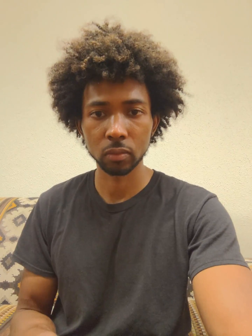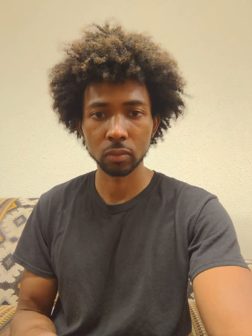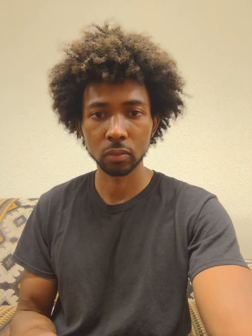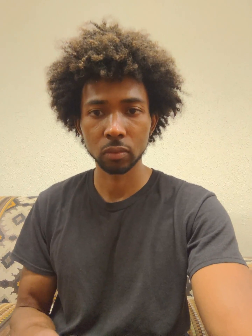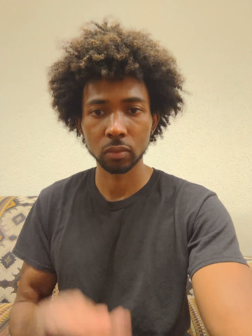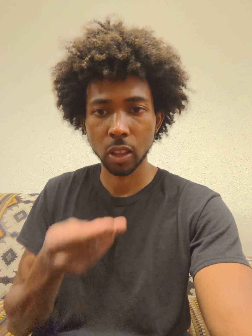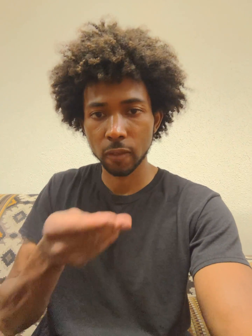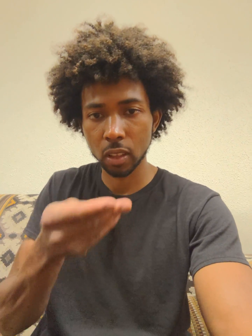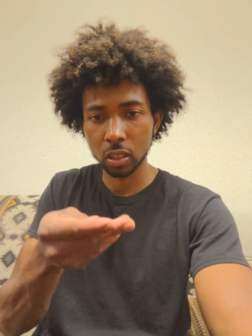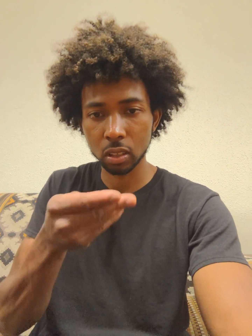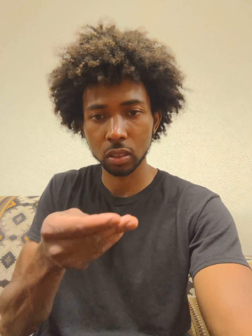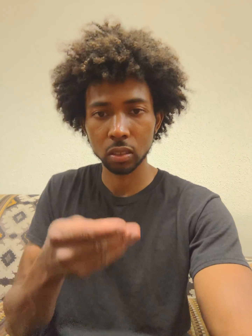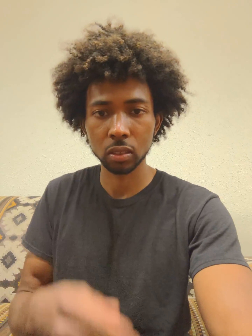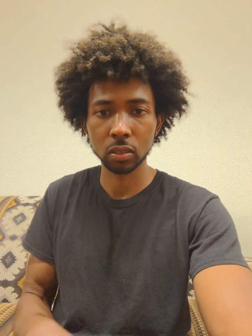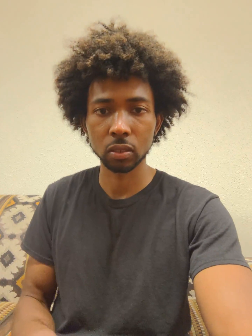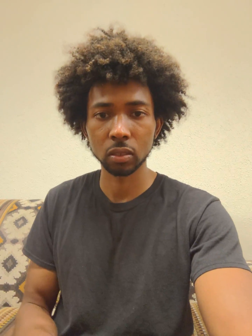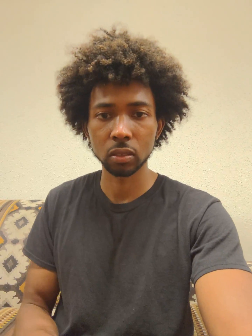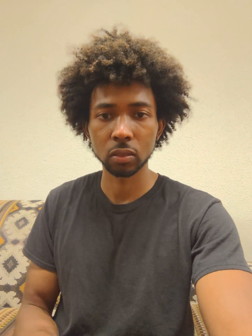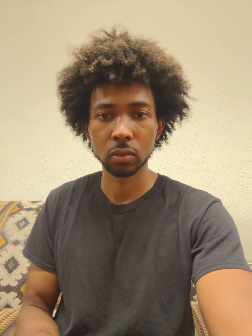feed